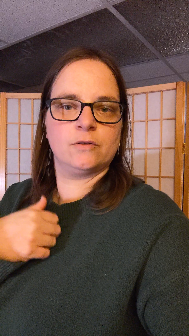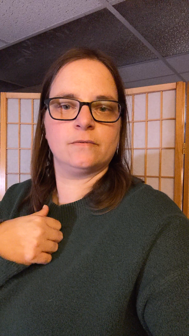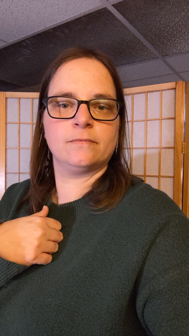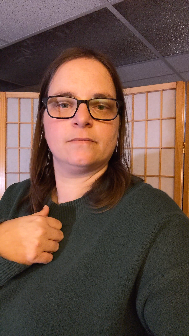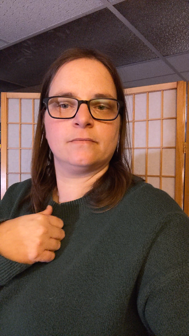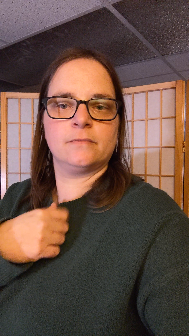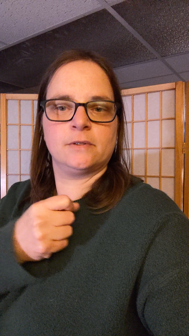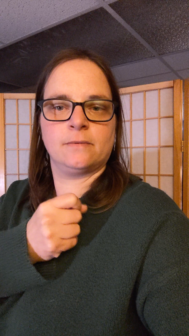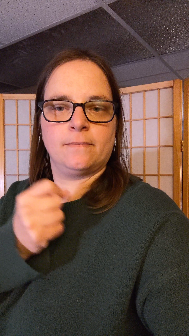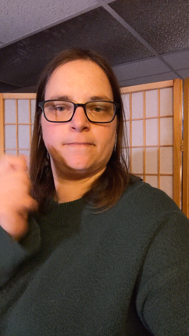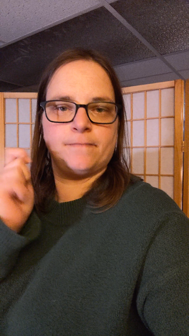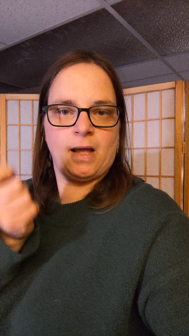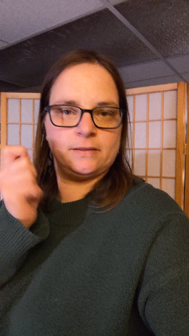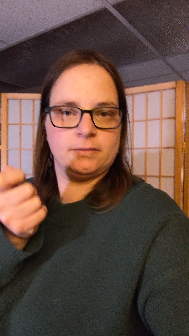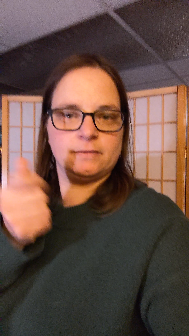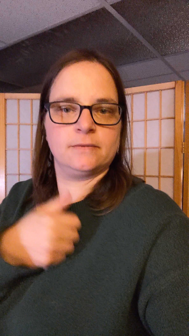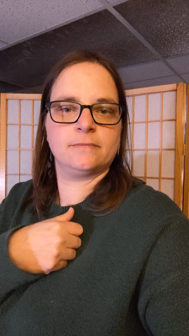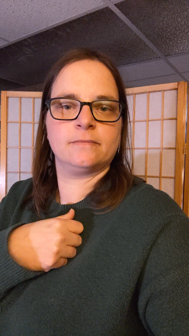bat